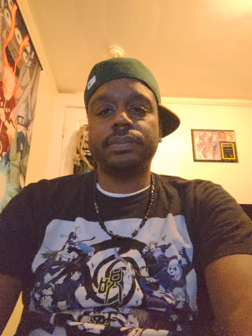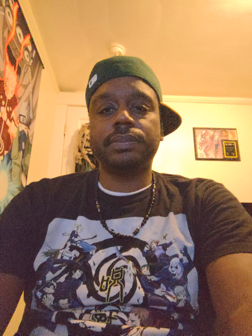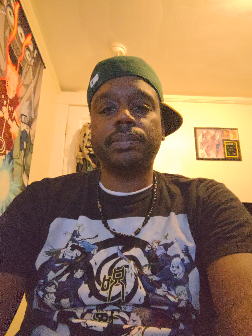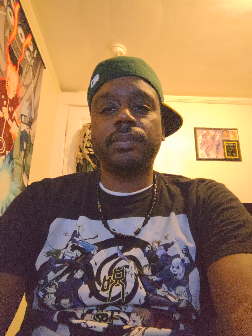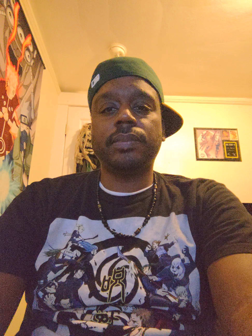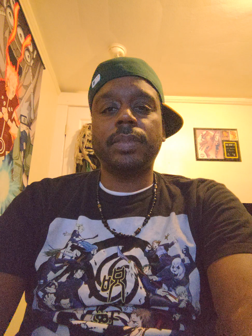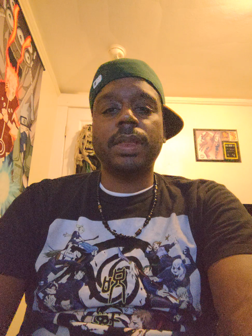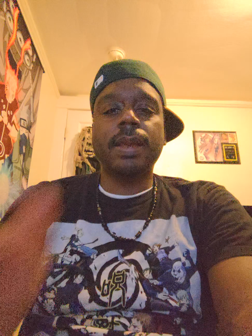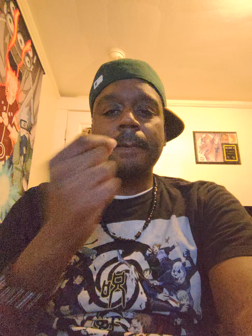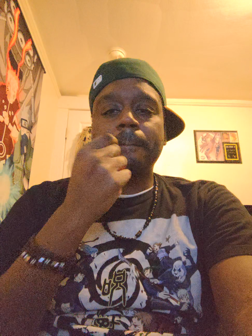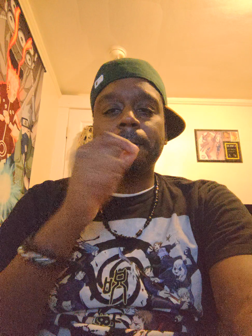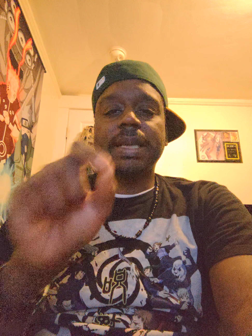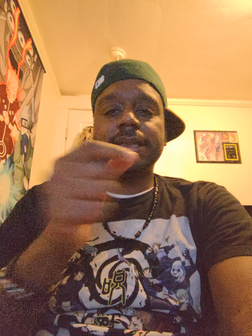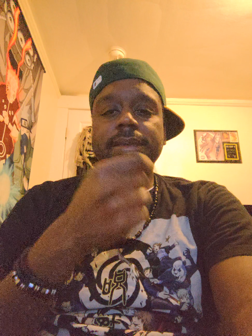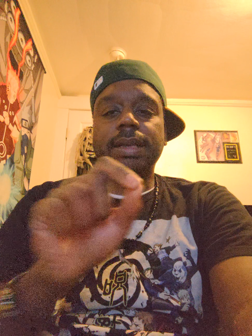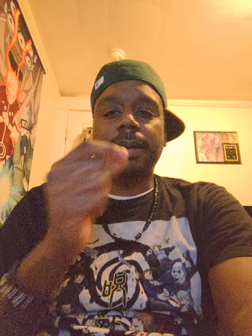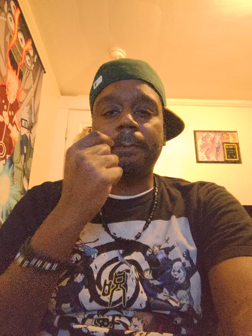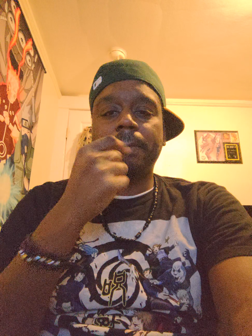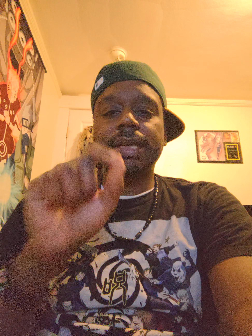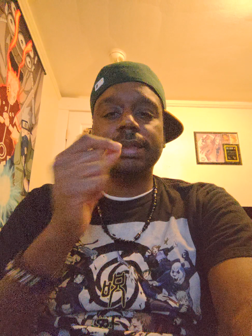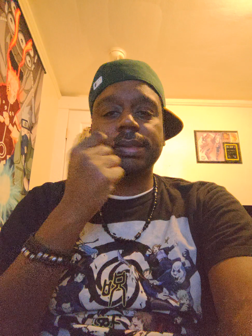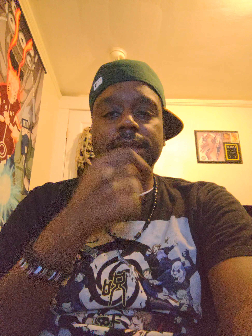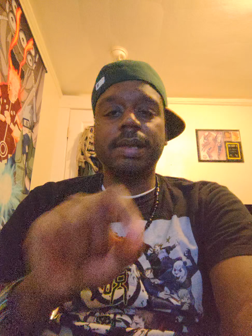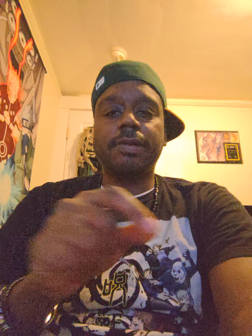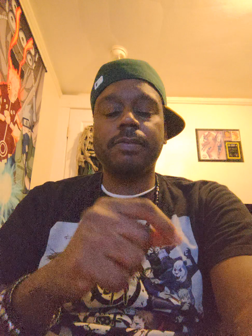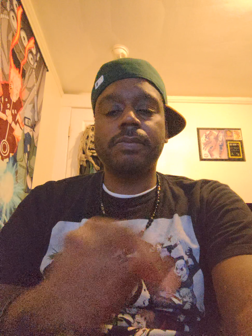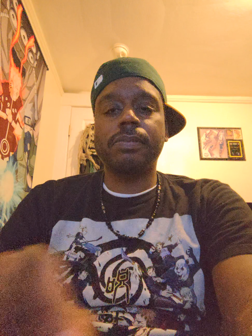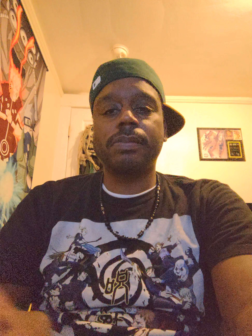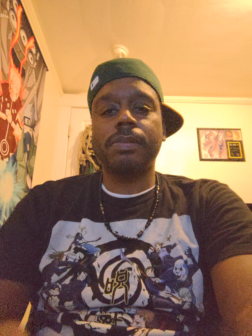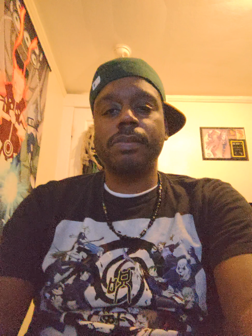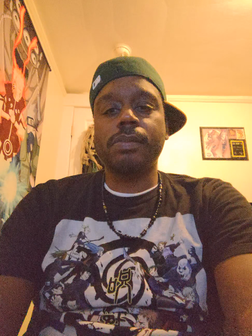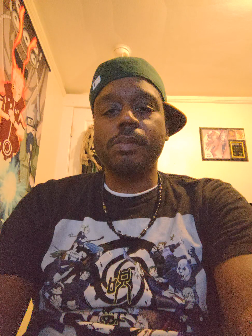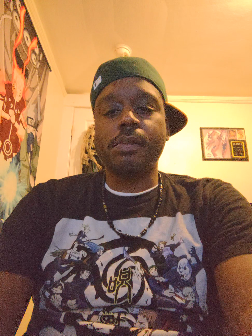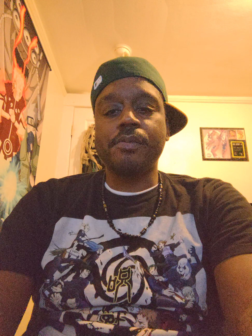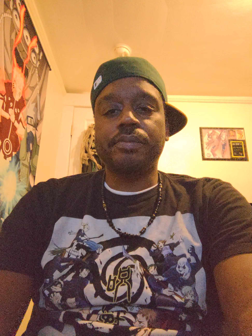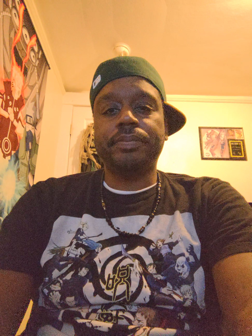pencil